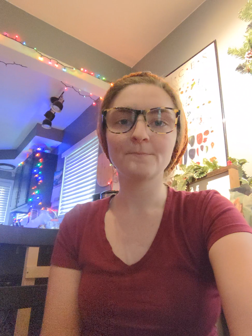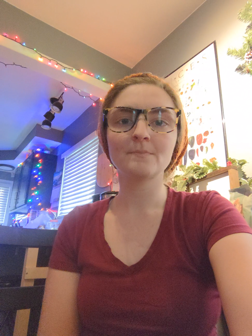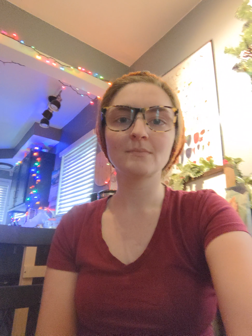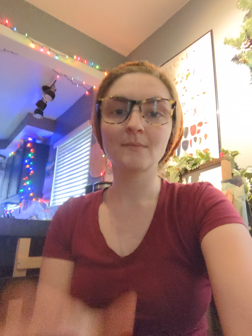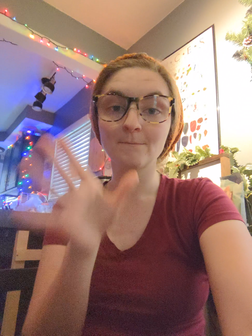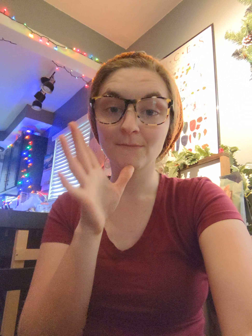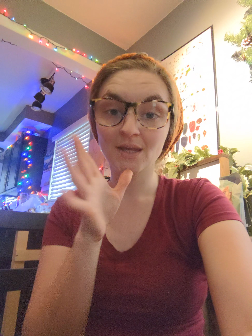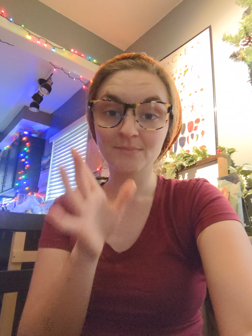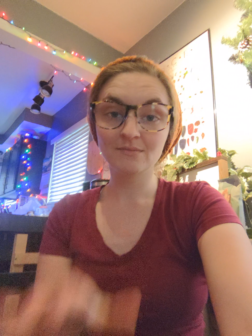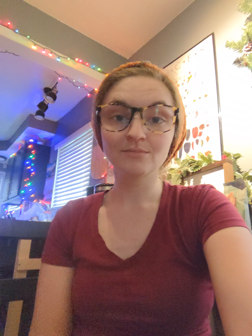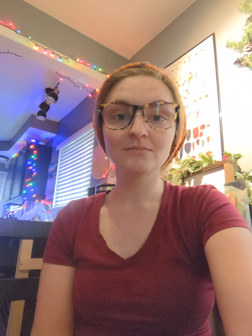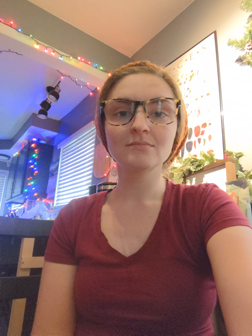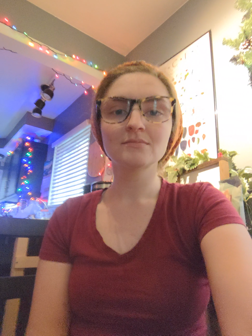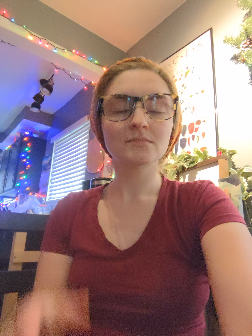mom